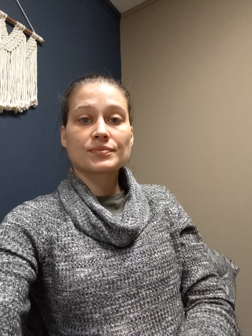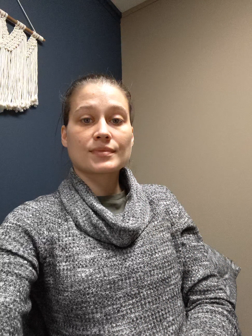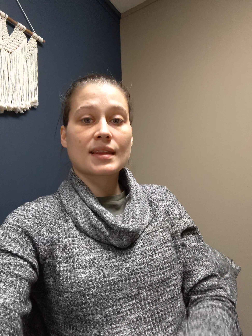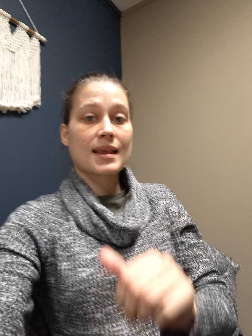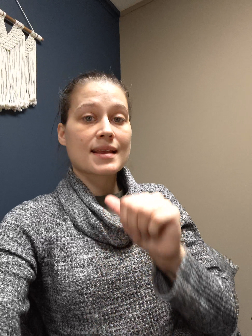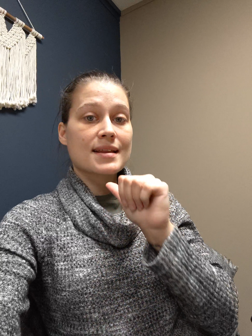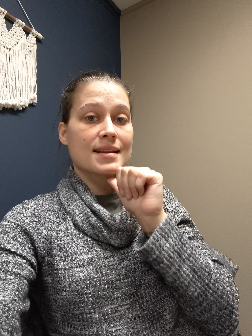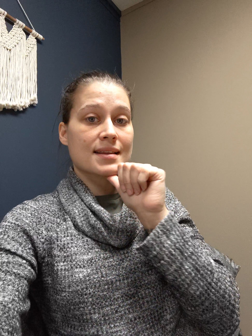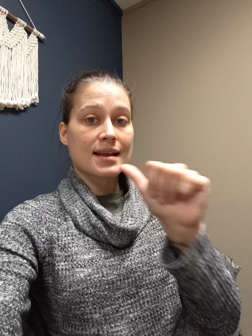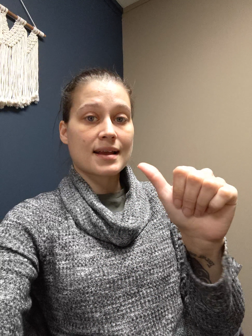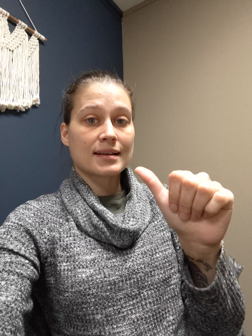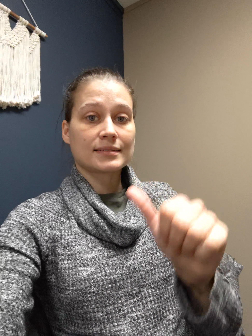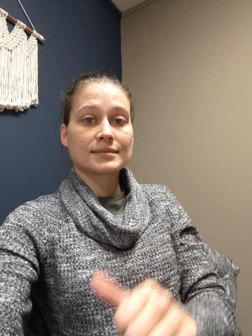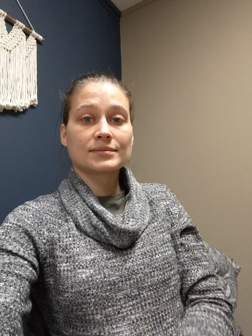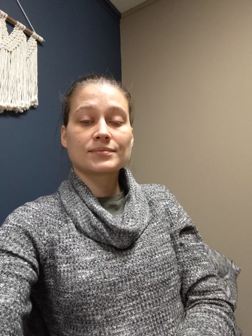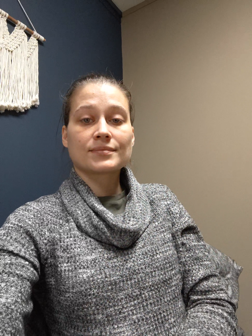not